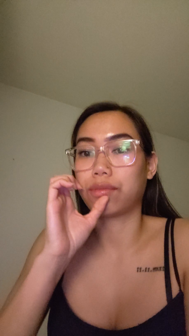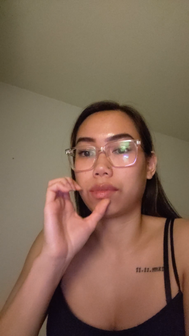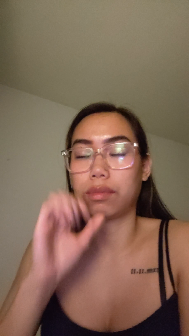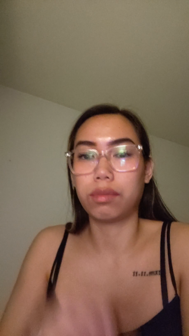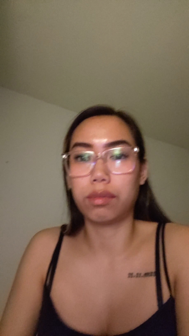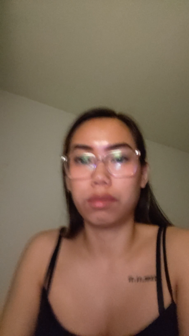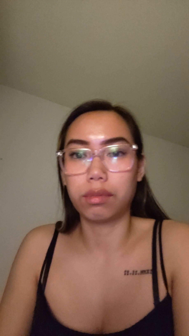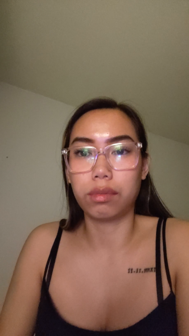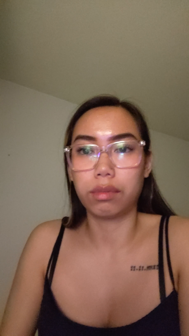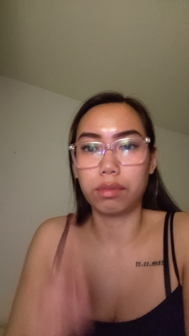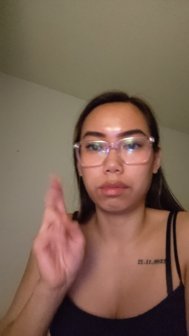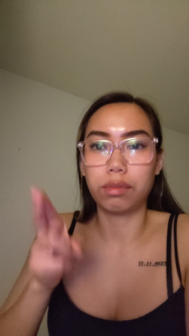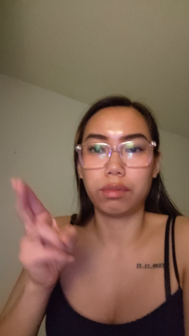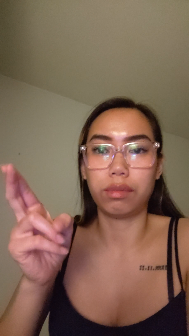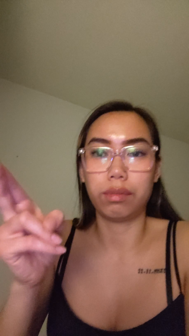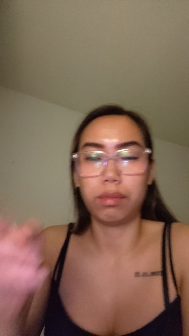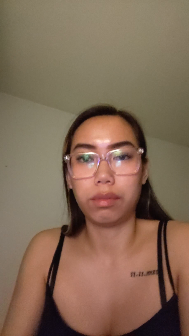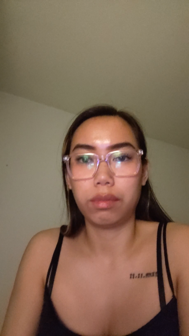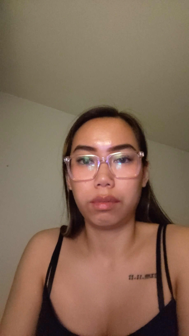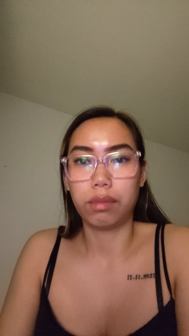hurry